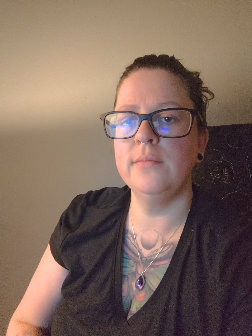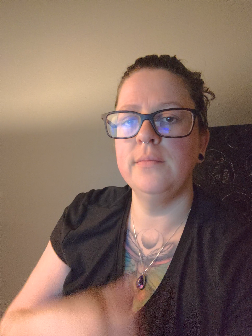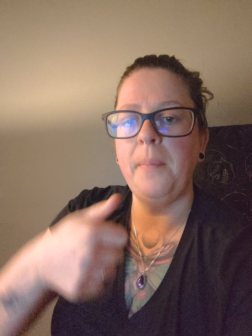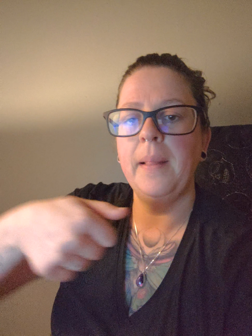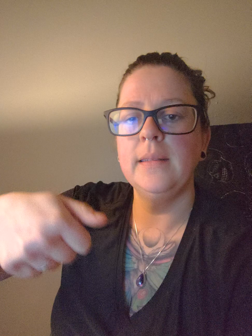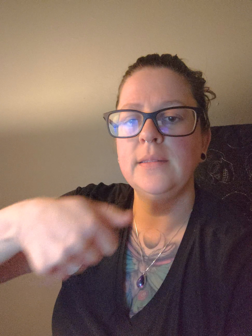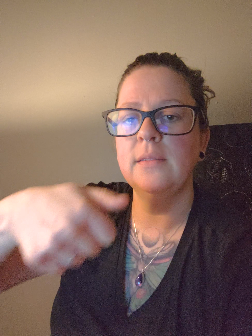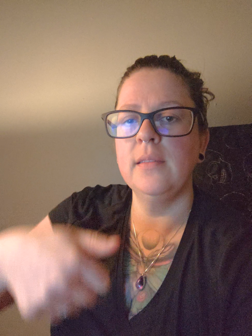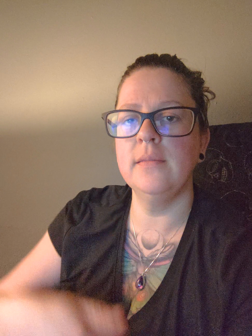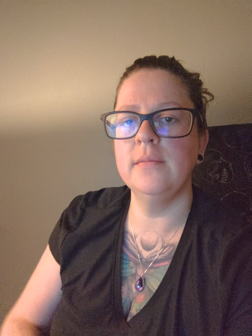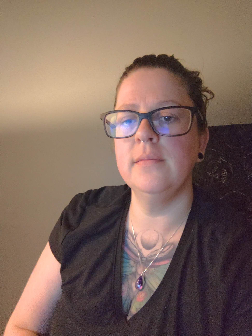puzzle